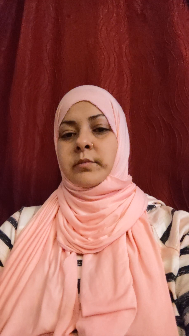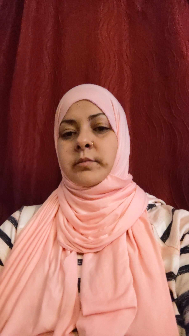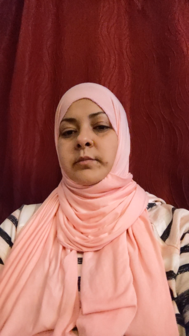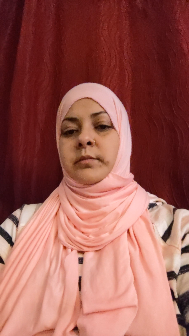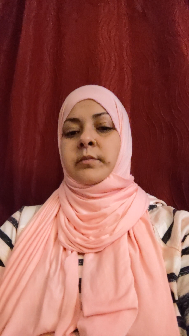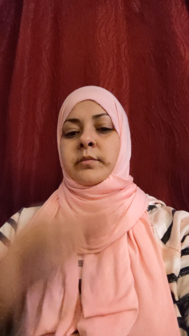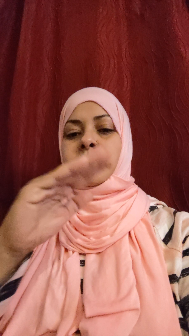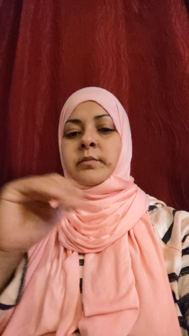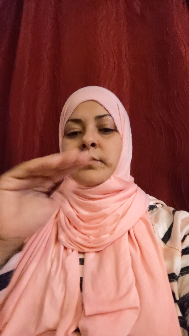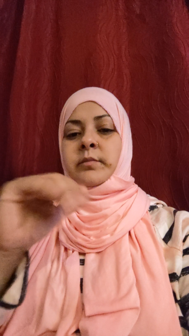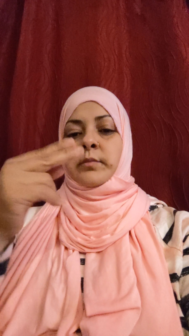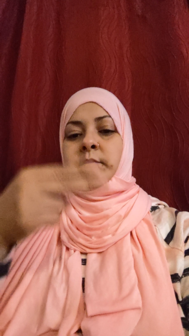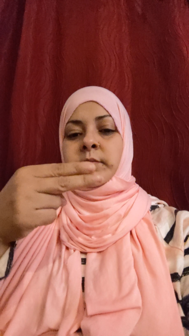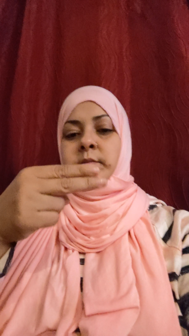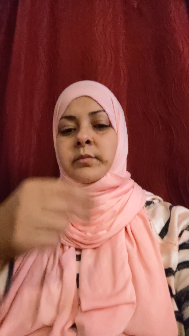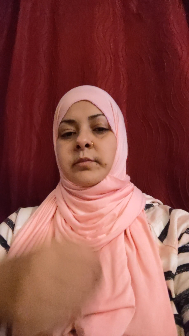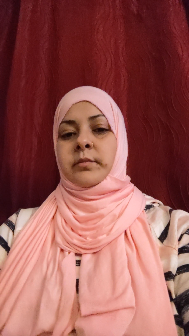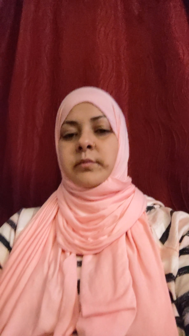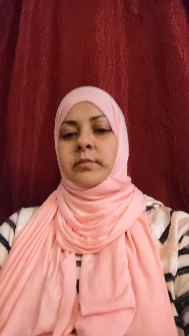pet's name